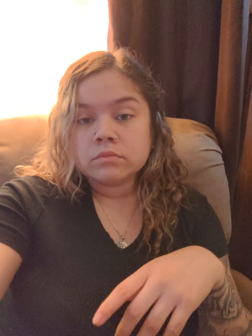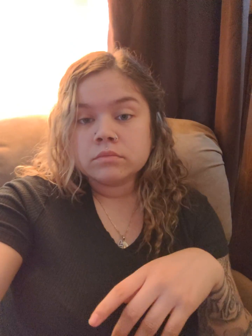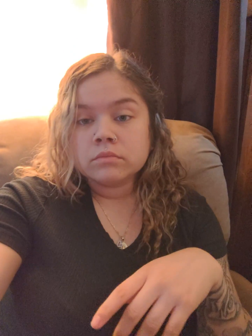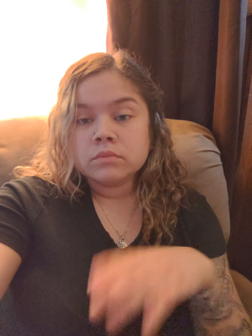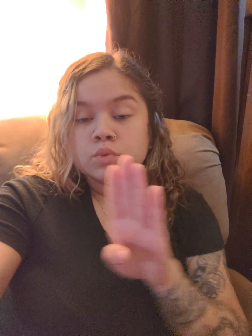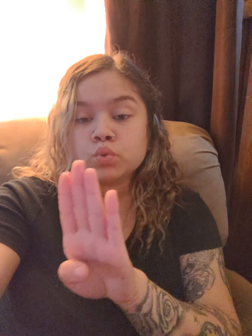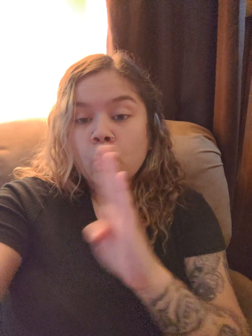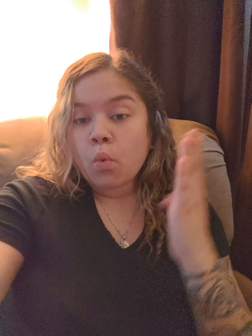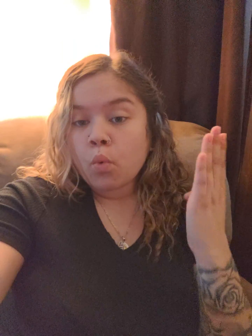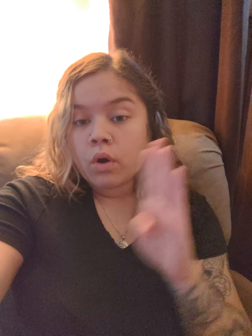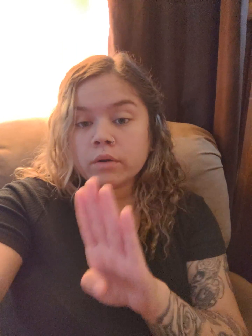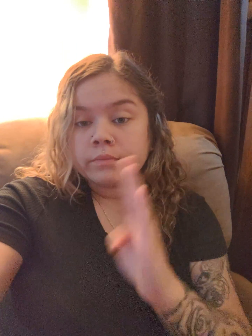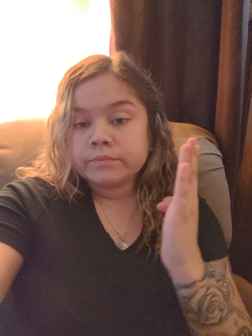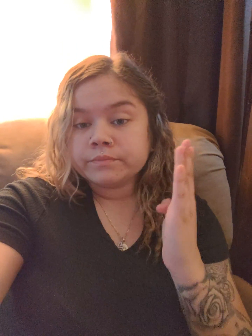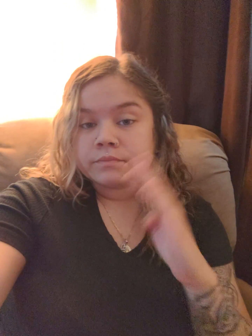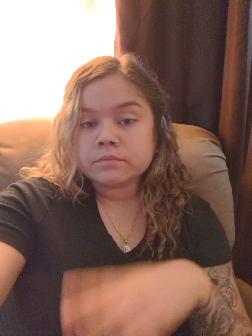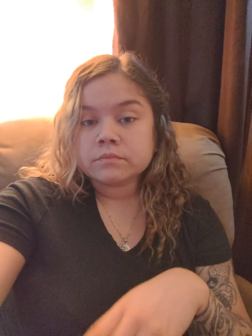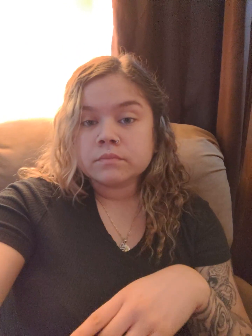door